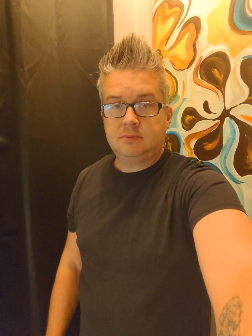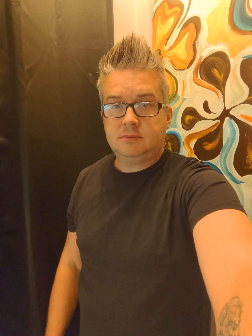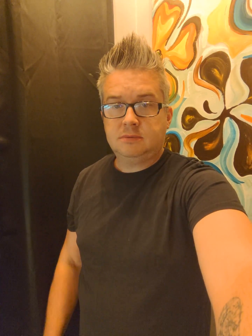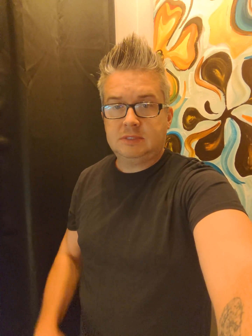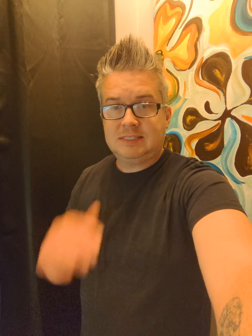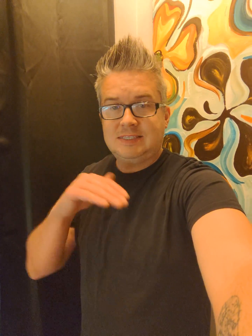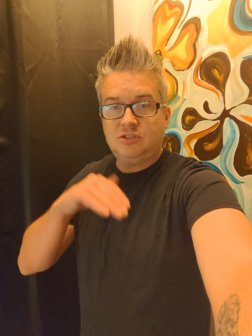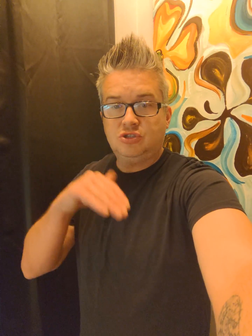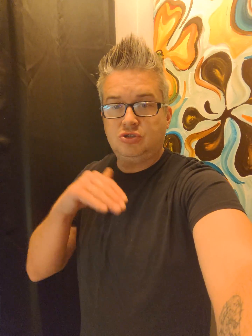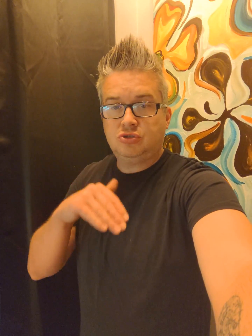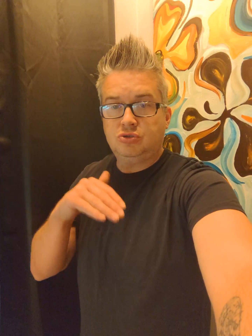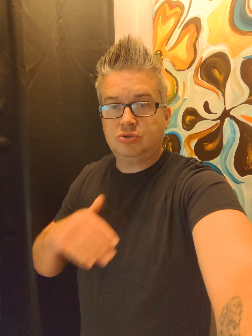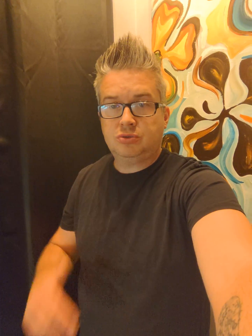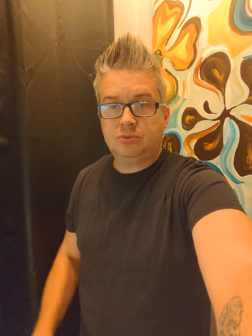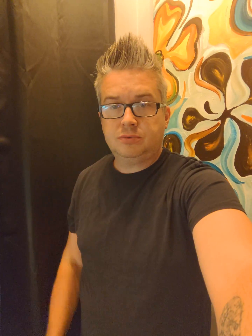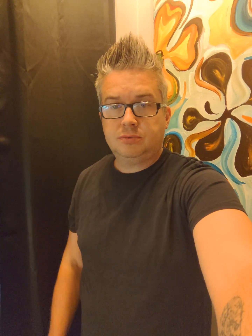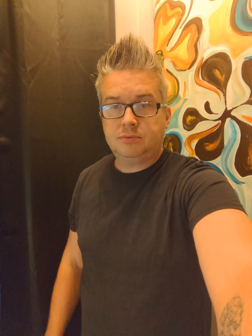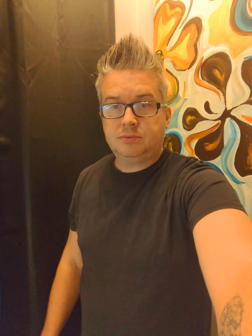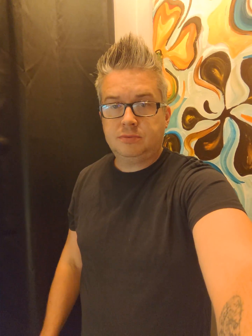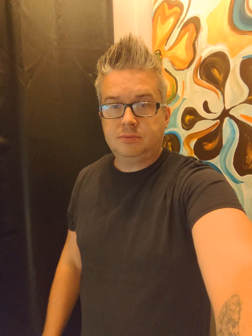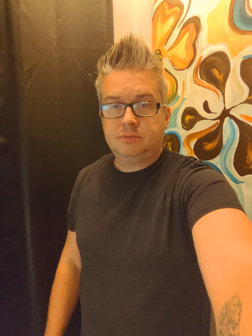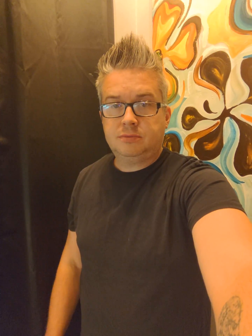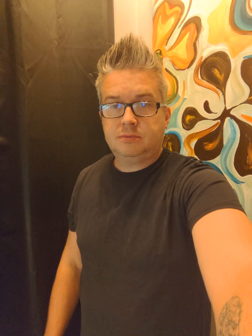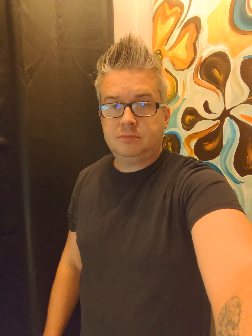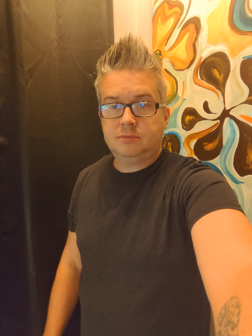doctor